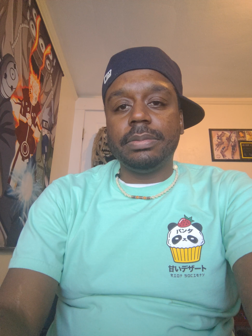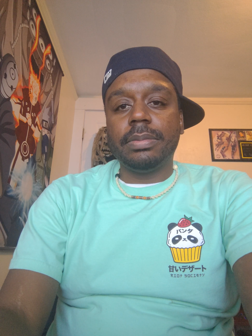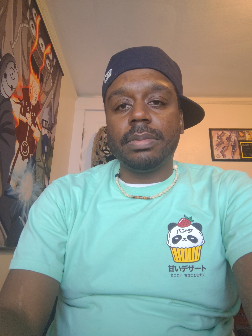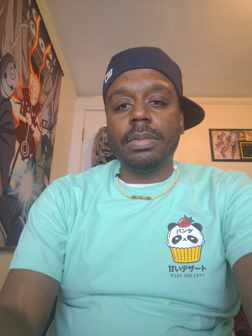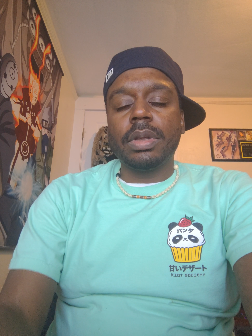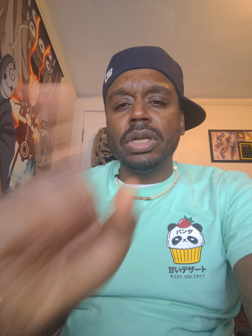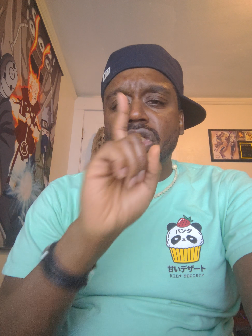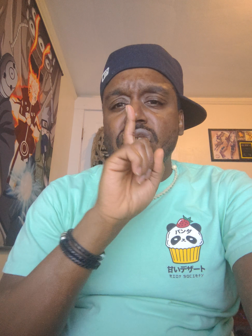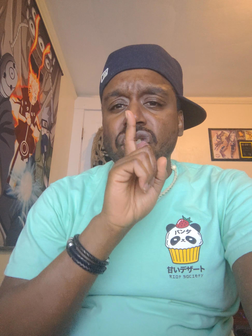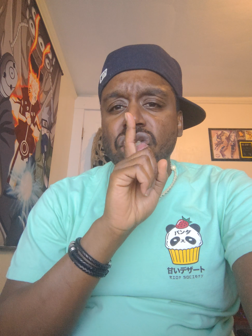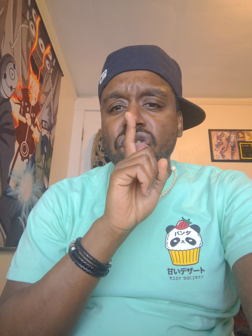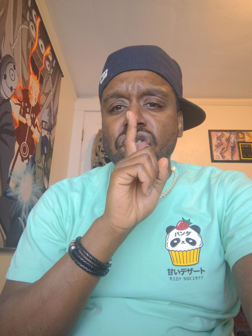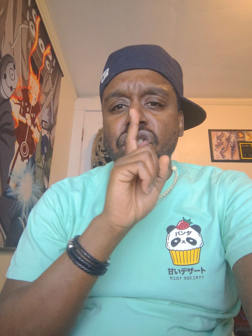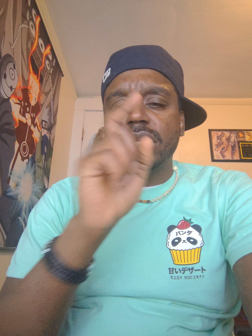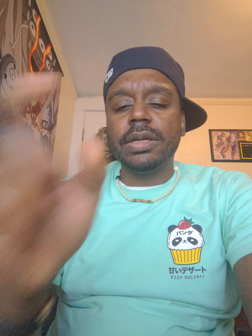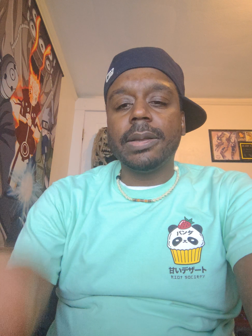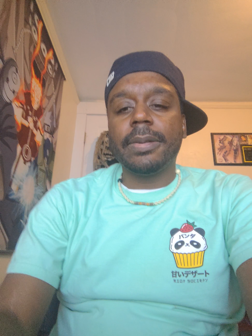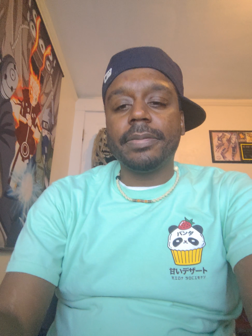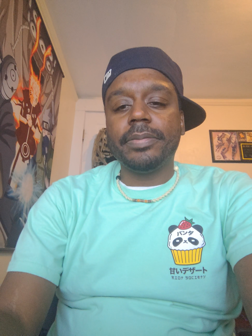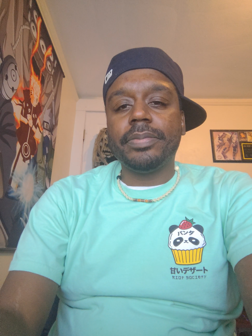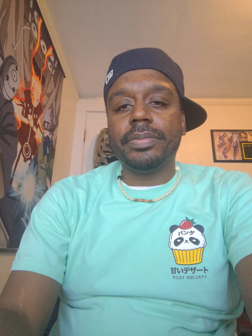shhh